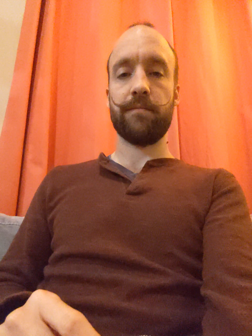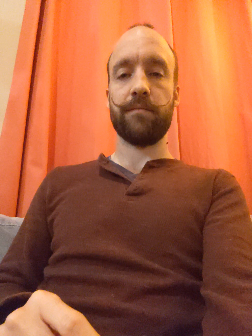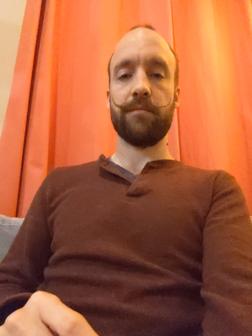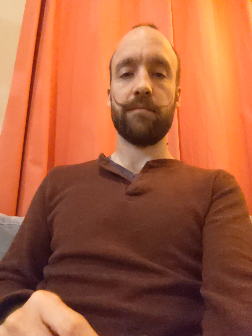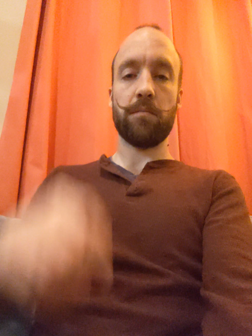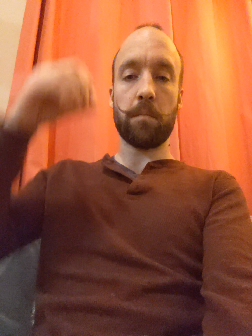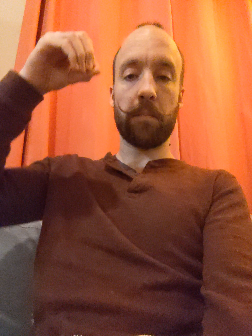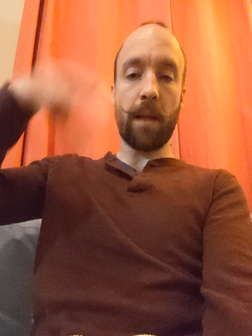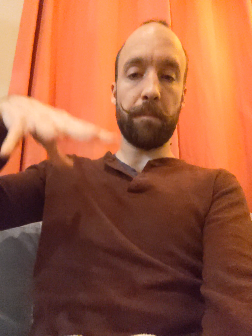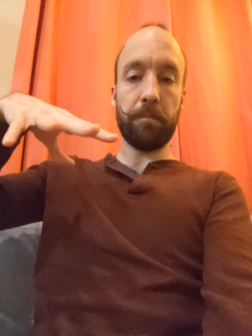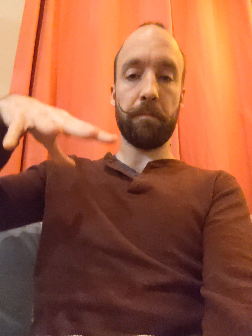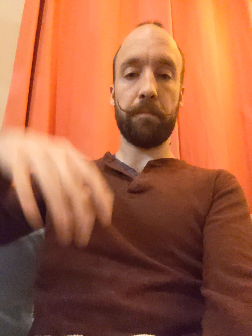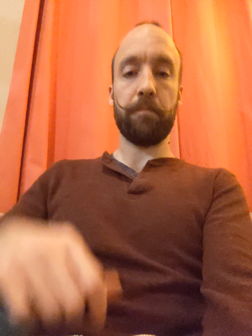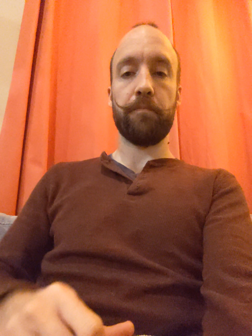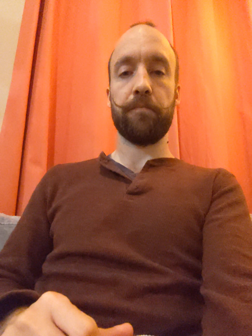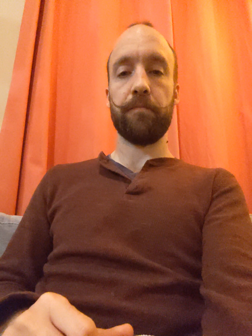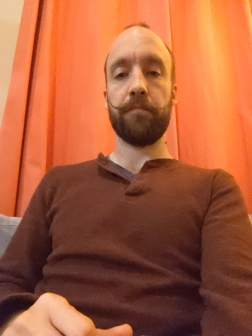drop